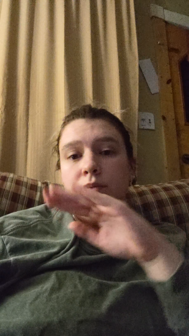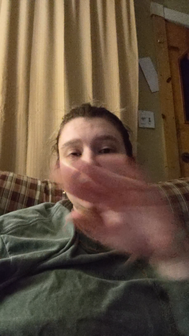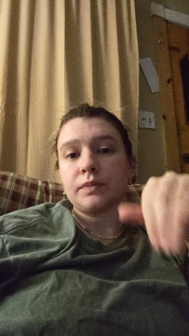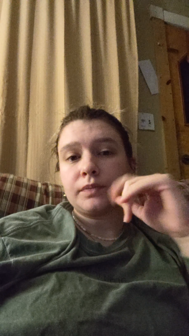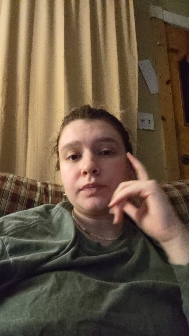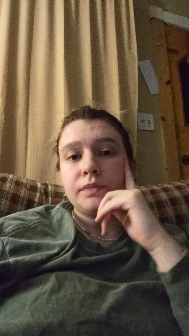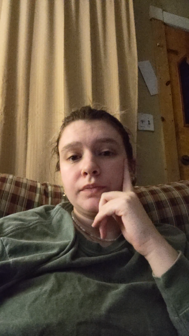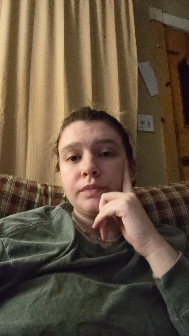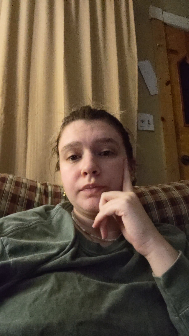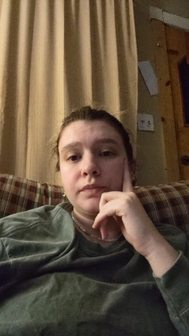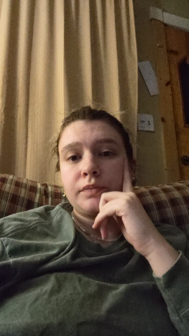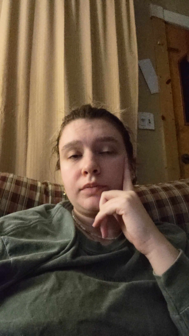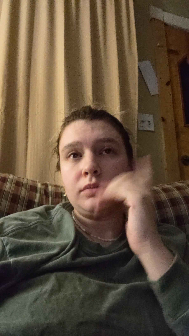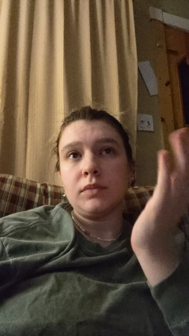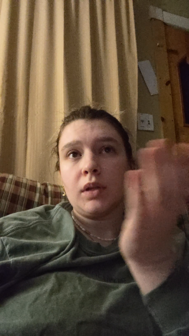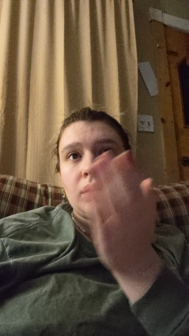carry